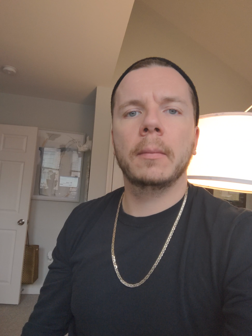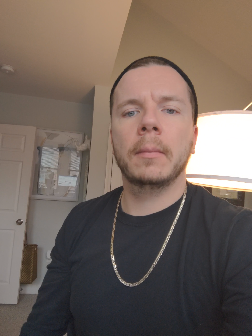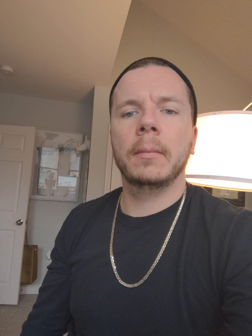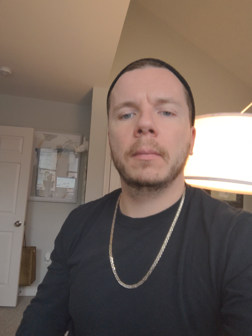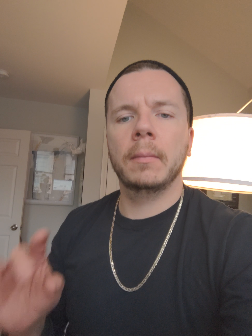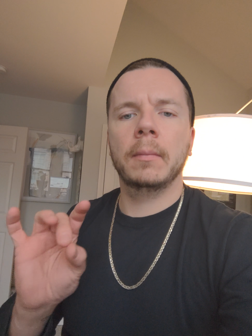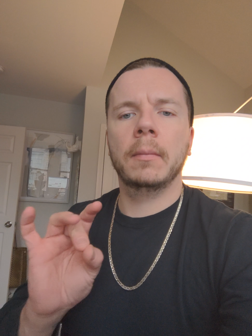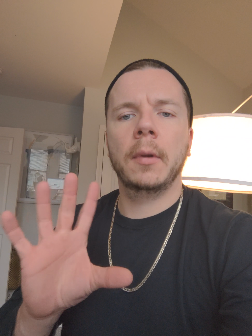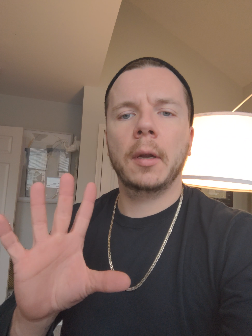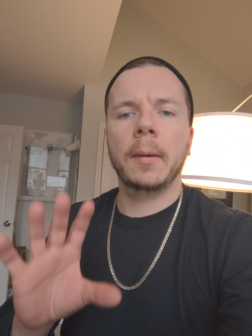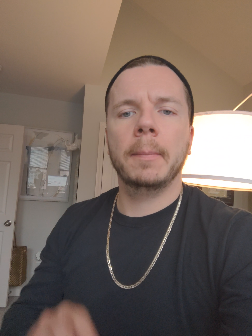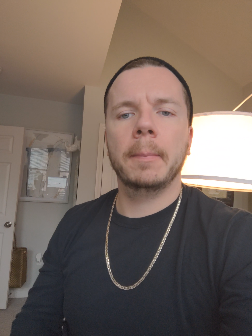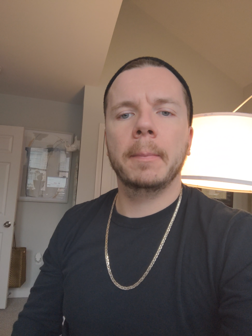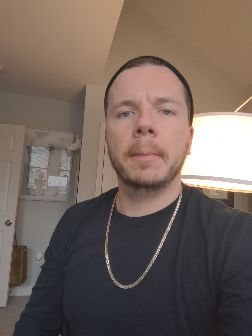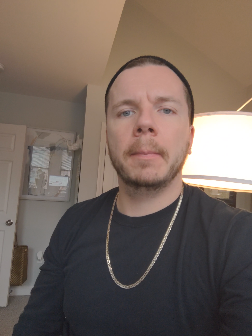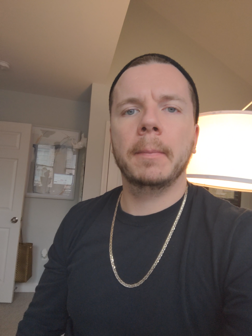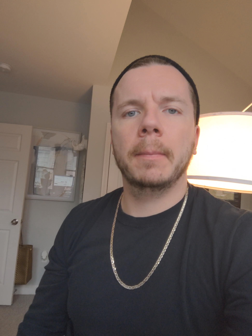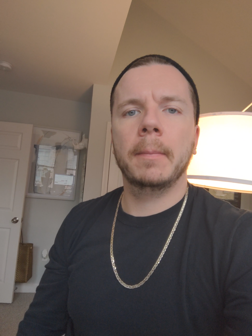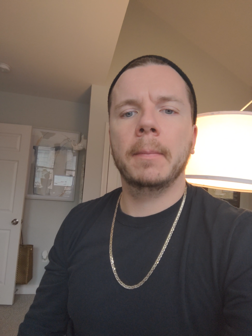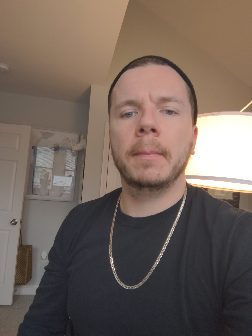yucky